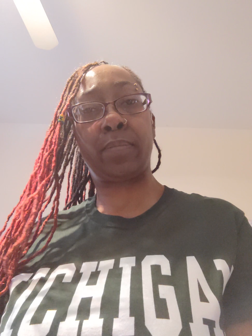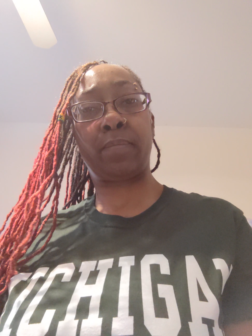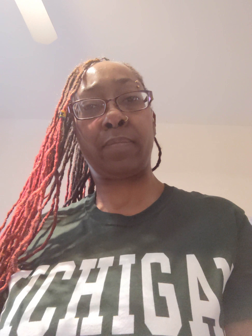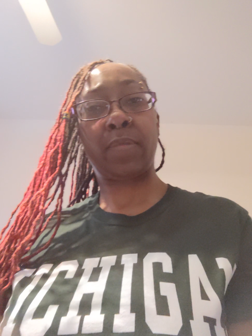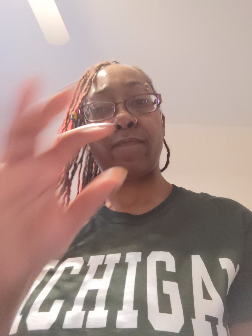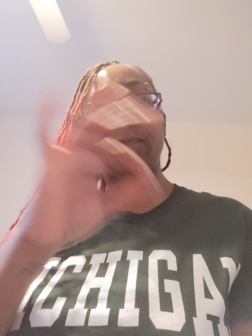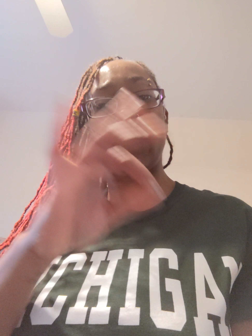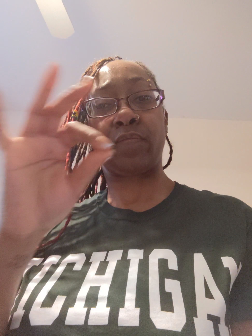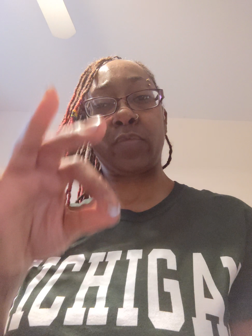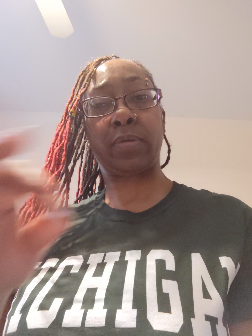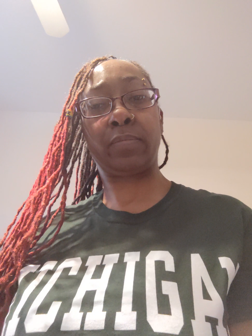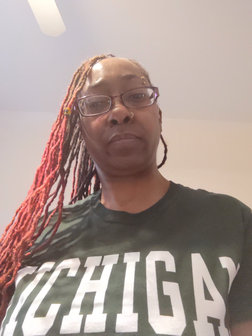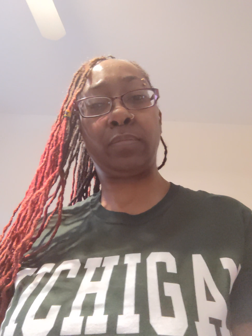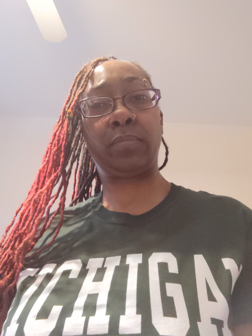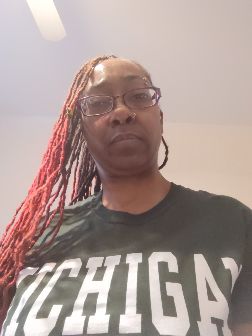french fries